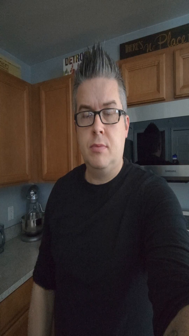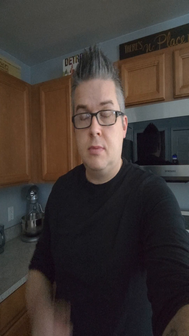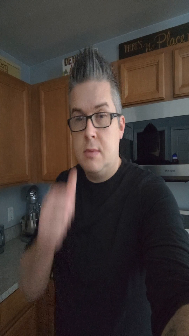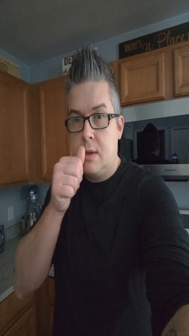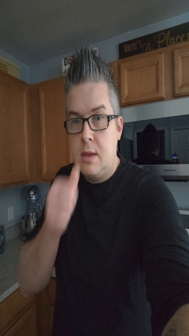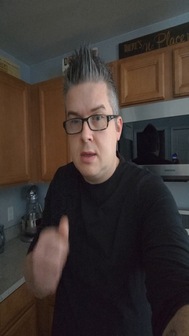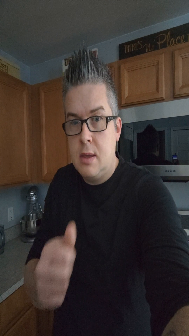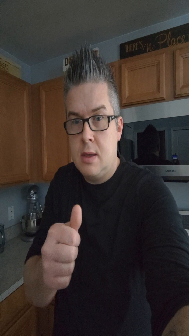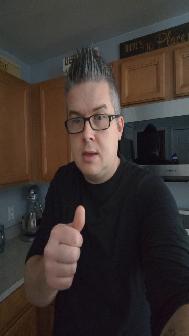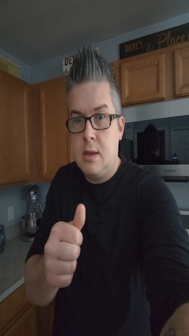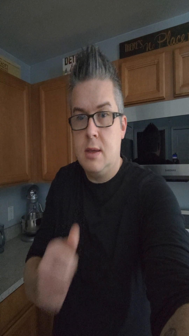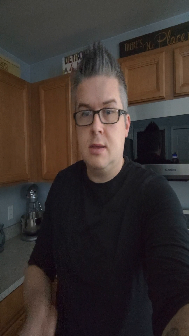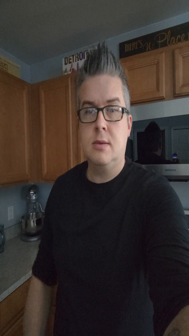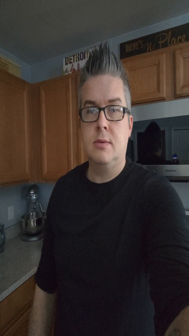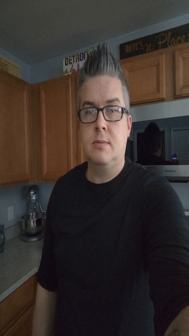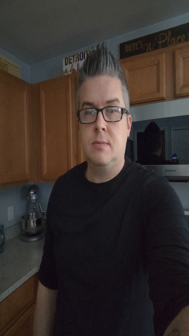hide